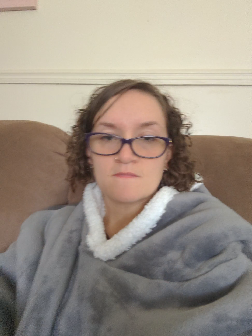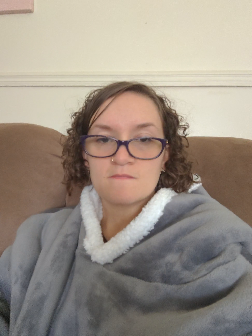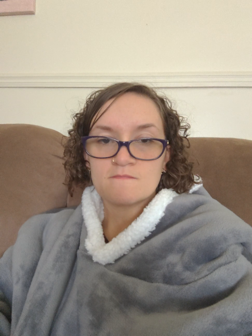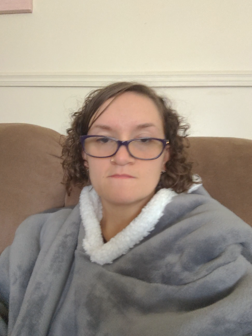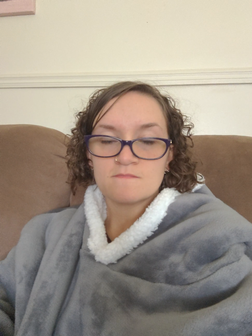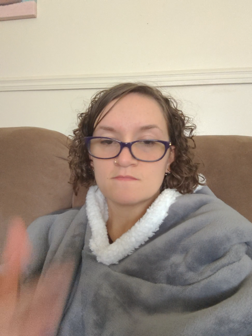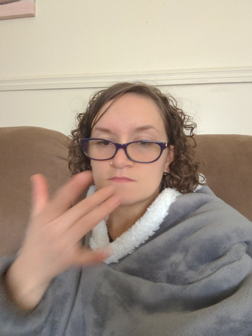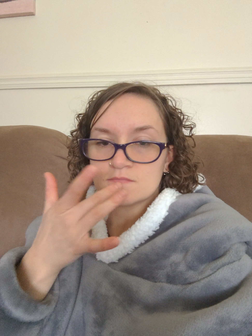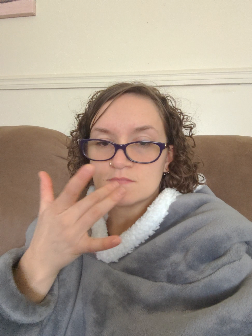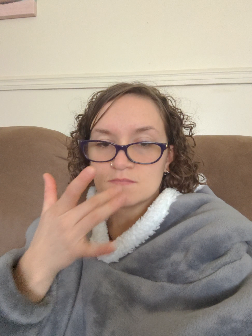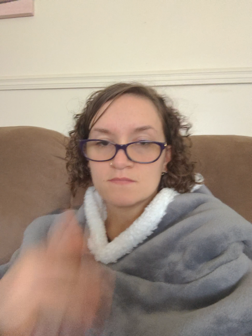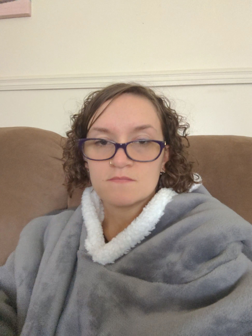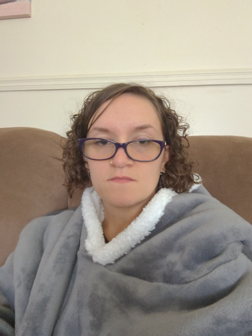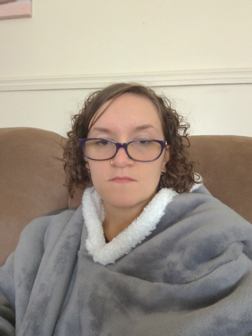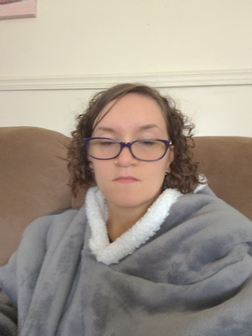taste